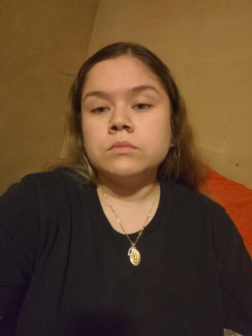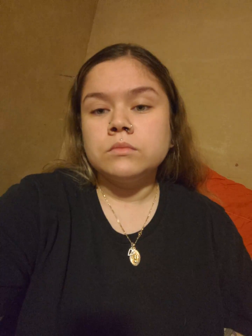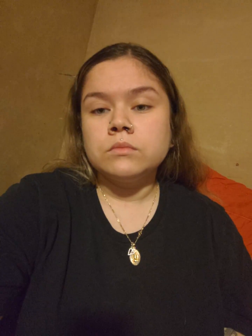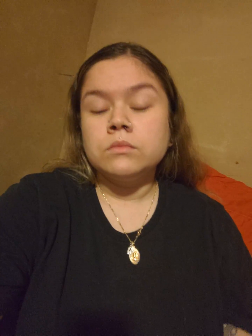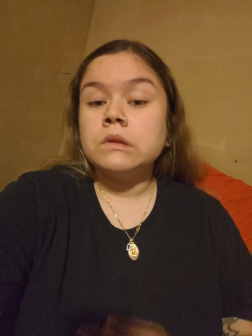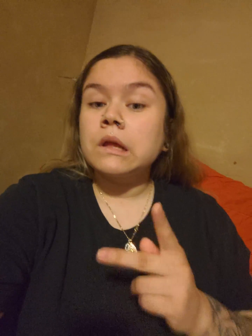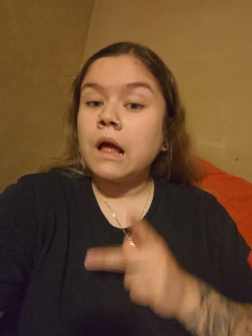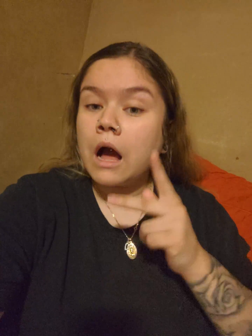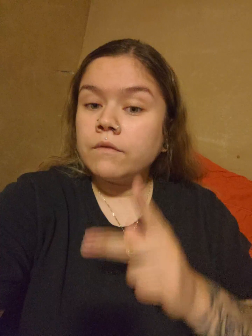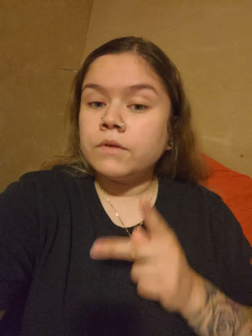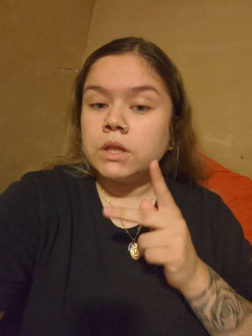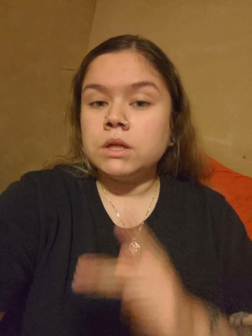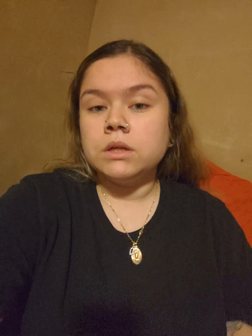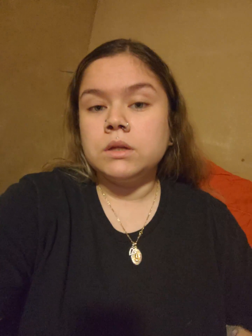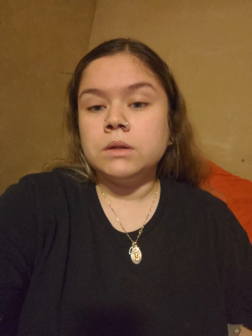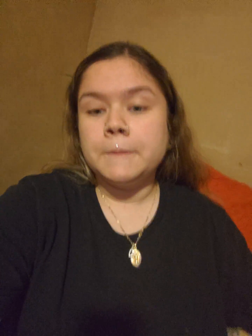careful